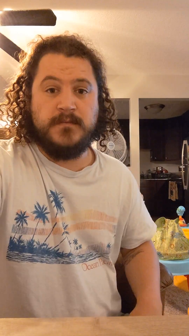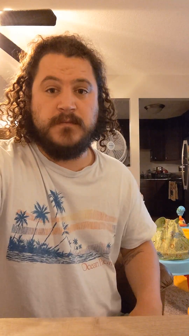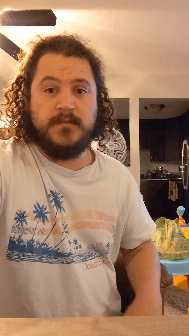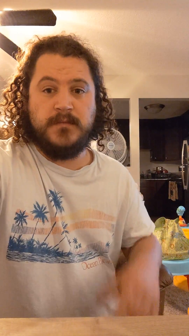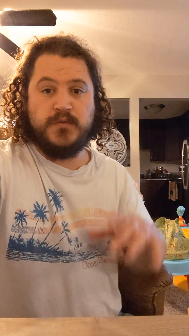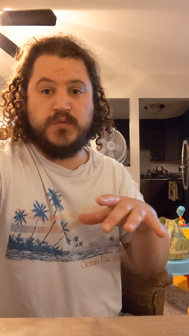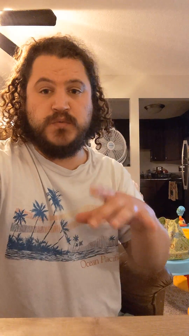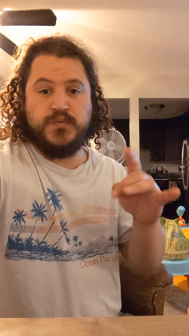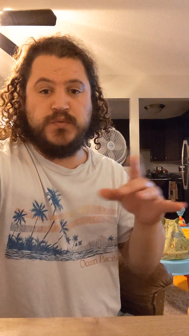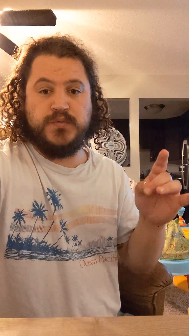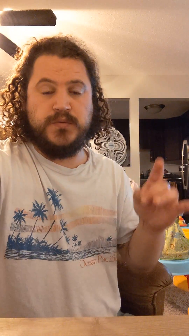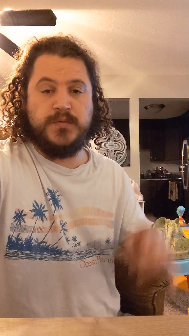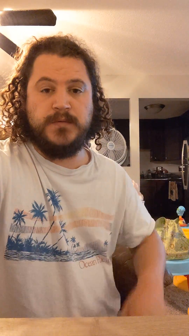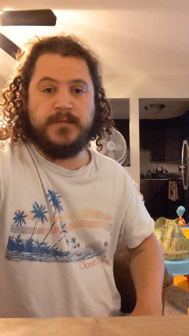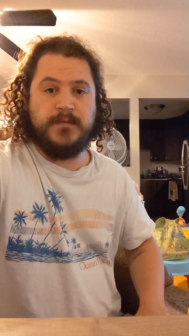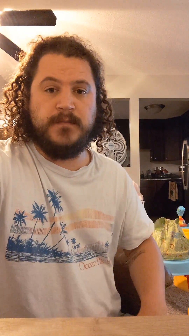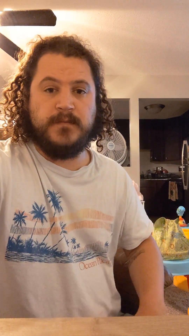choose